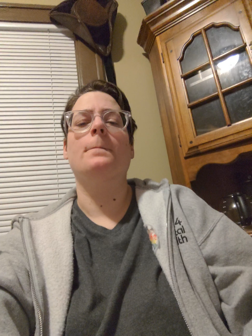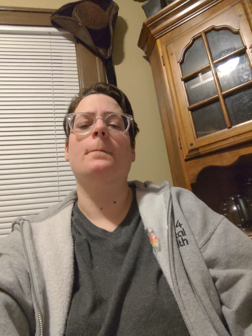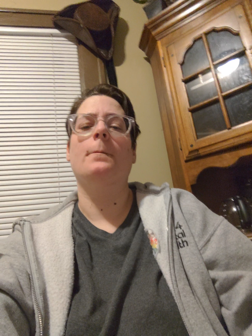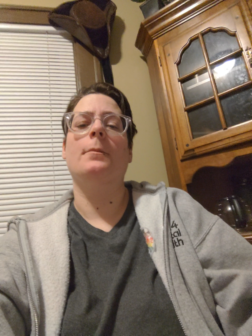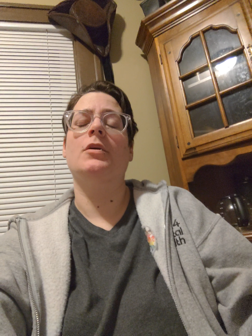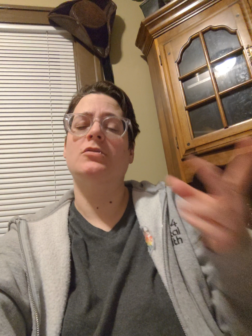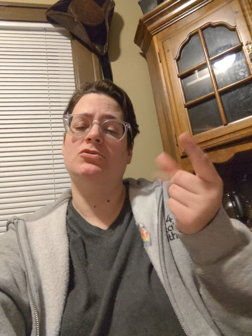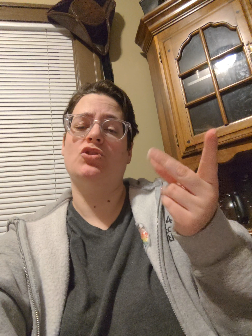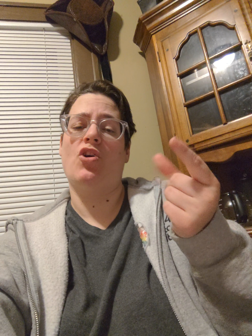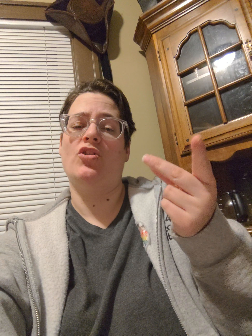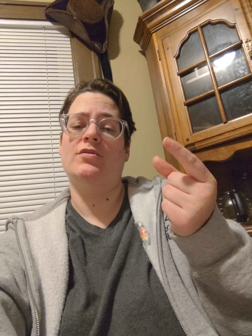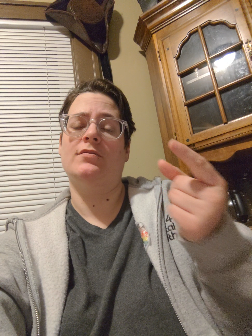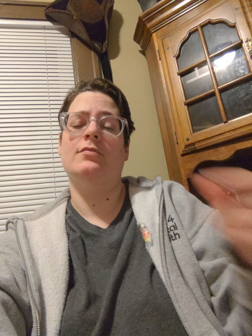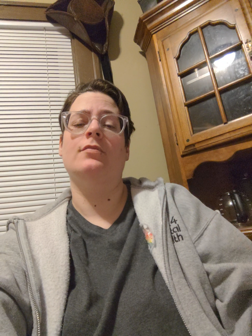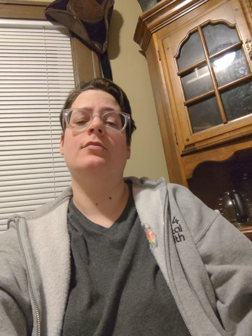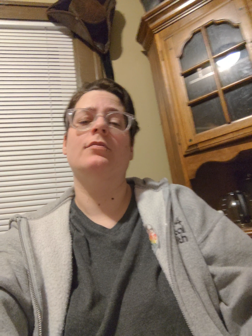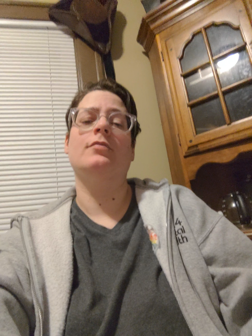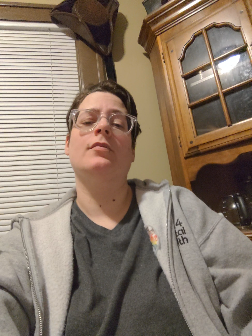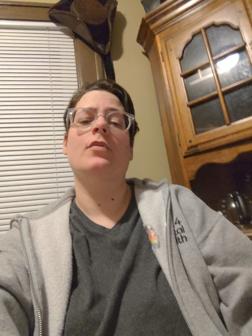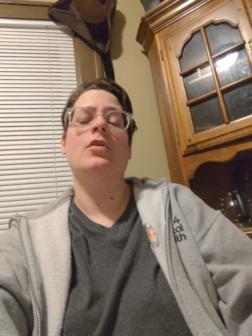dog